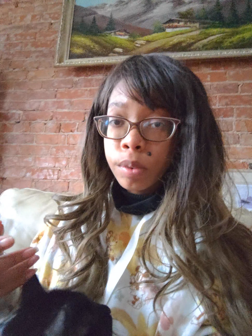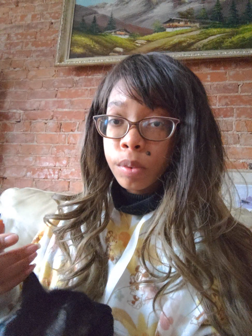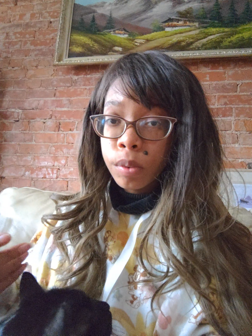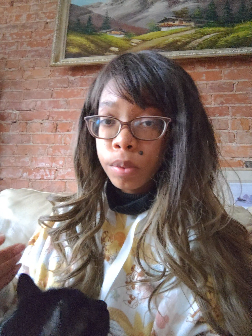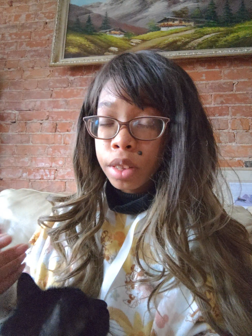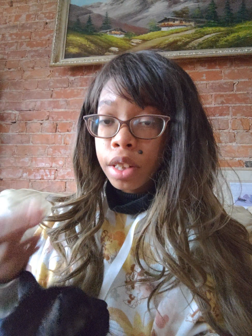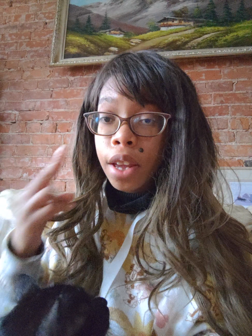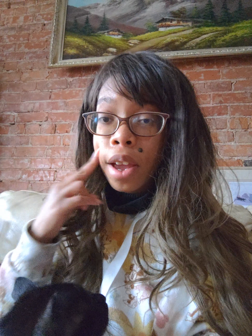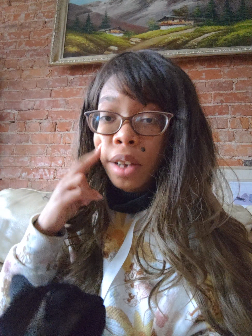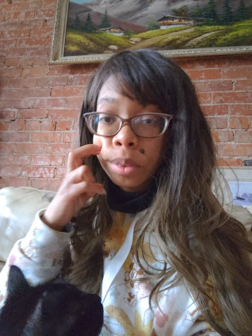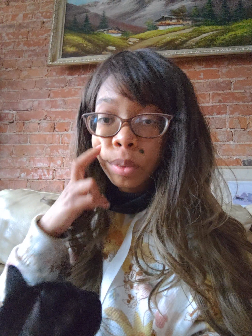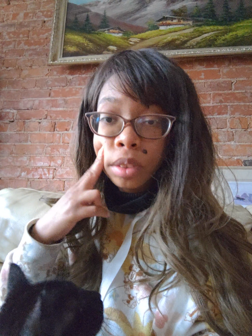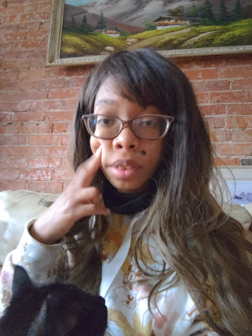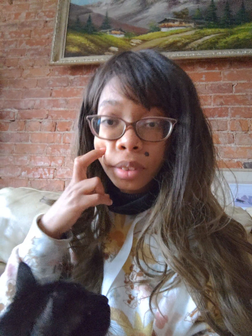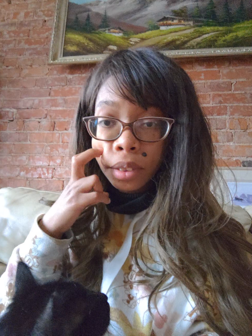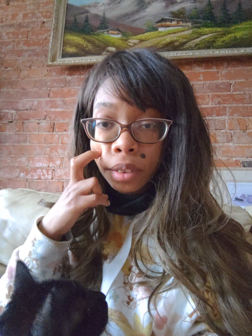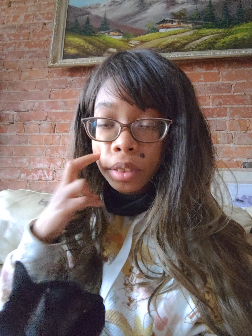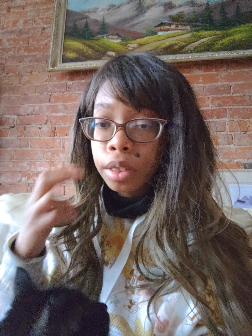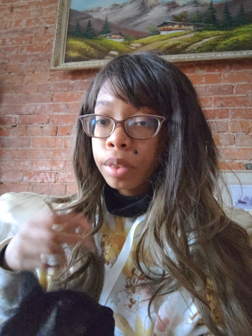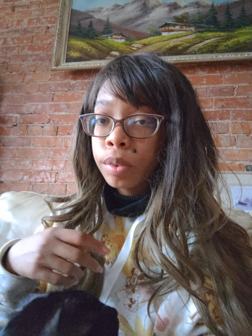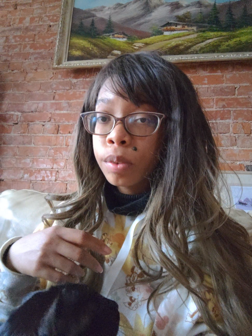gum